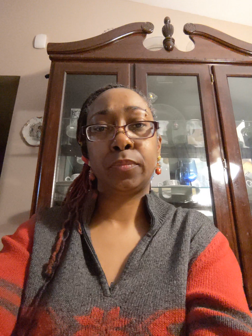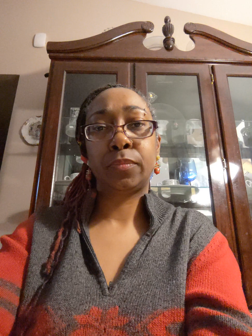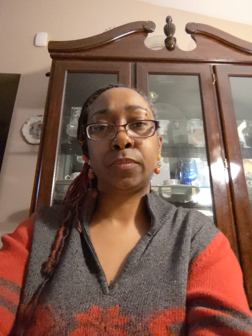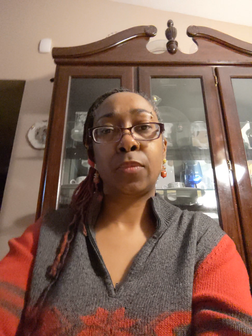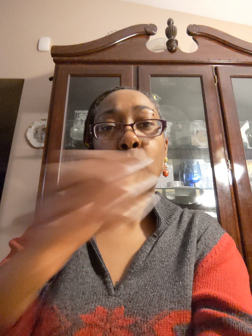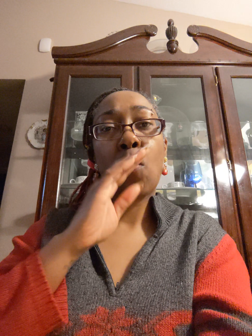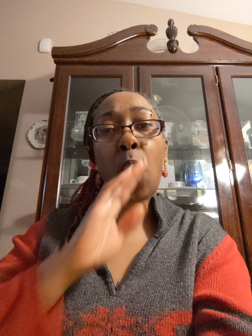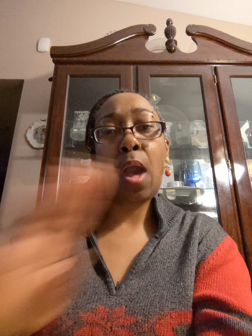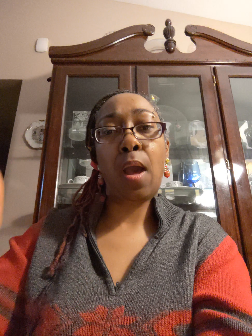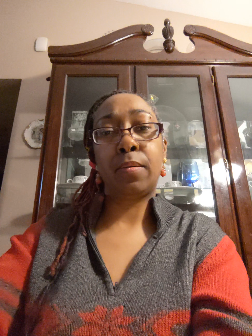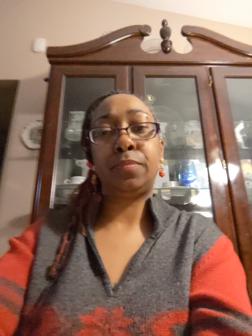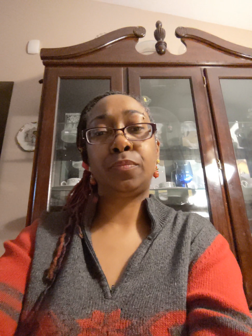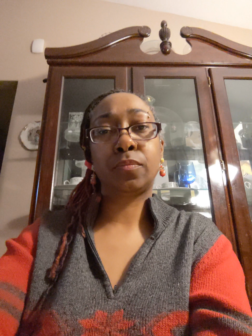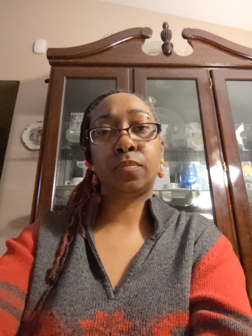quiet